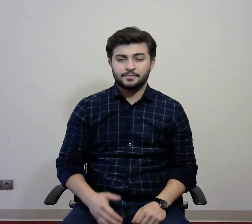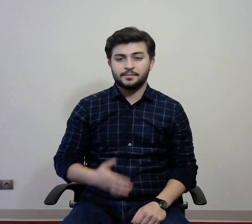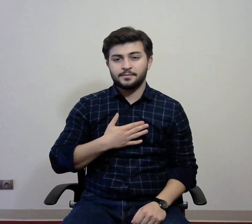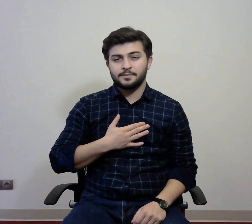mən